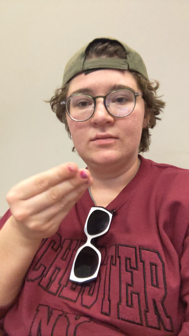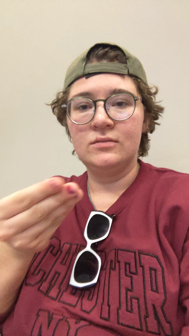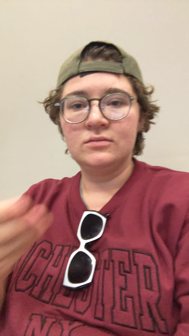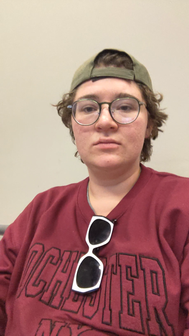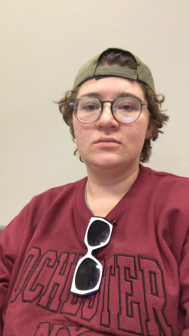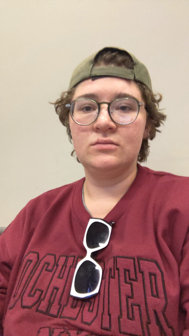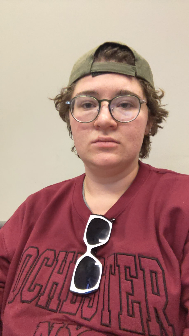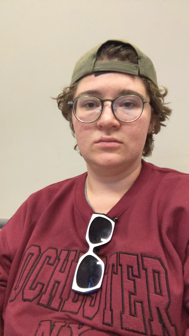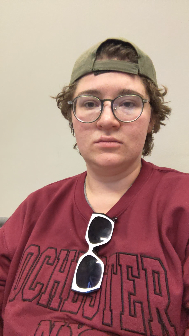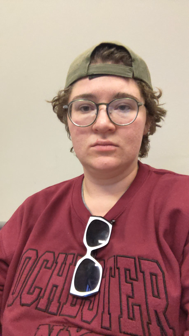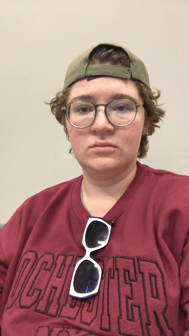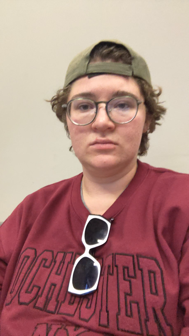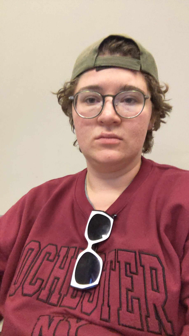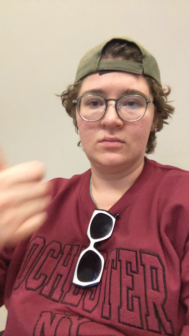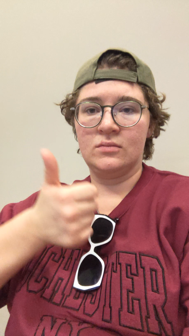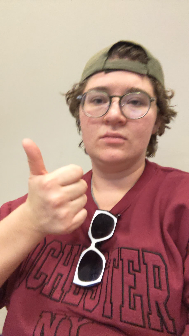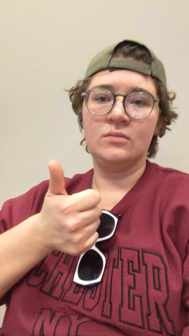help